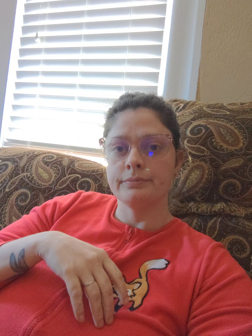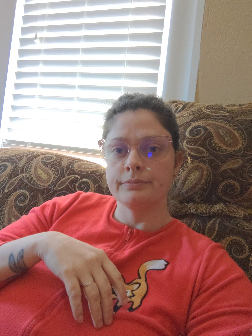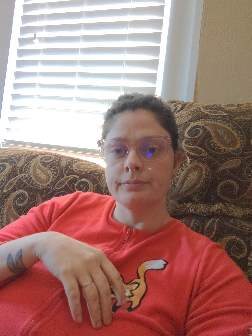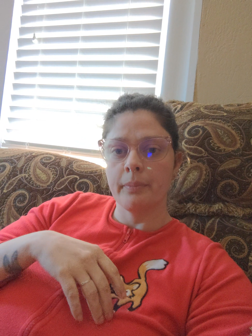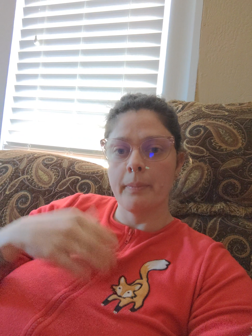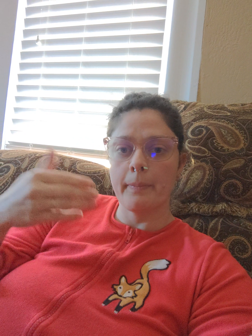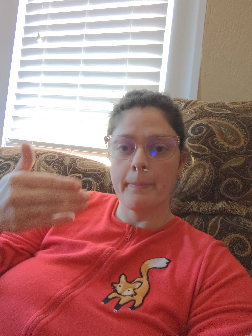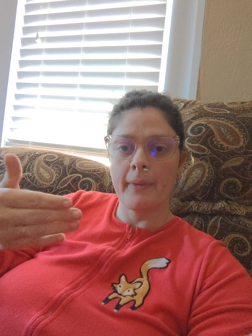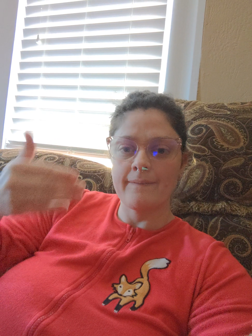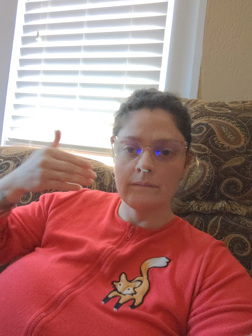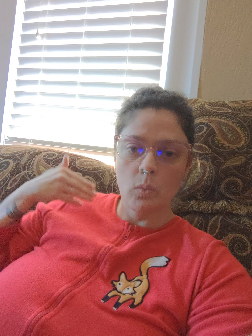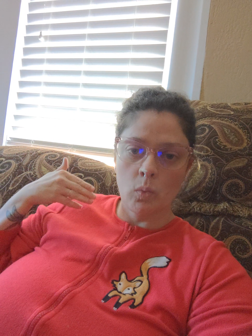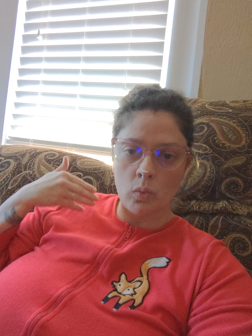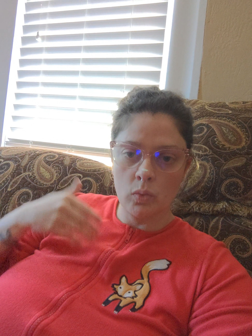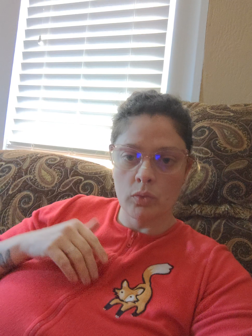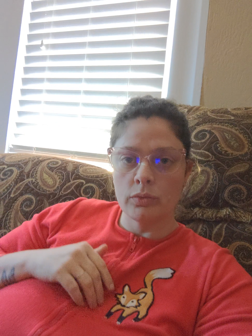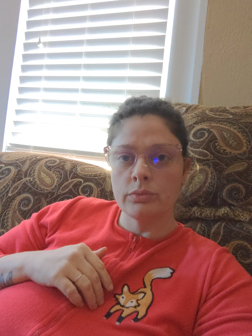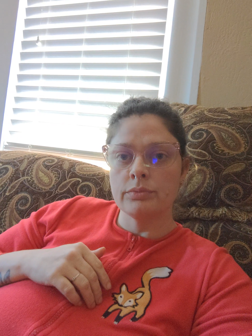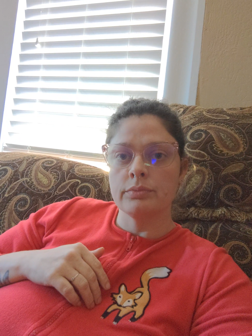before